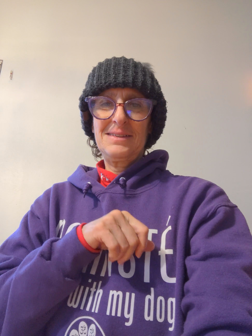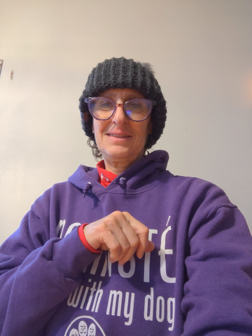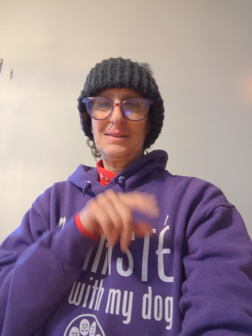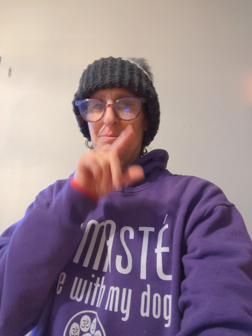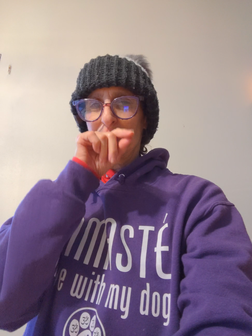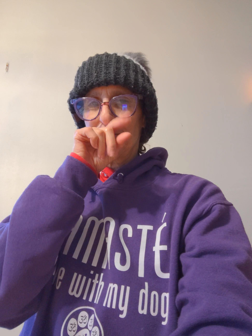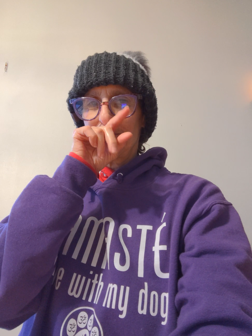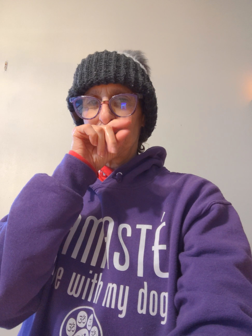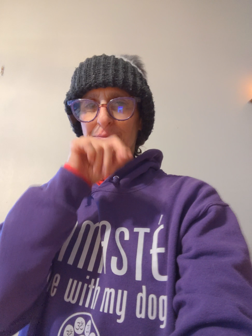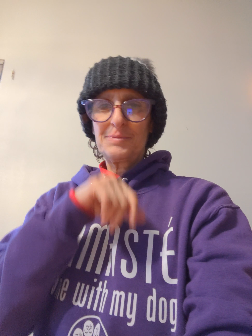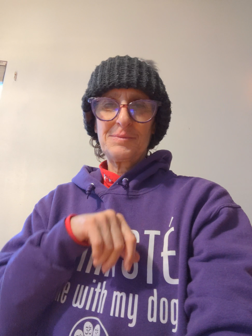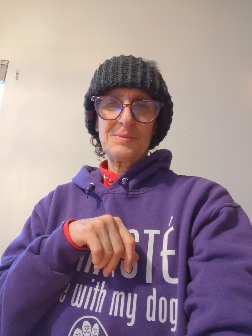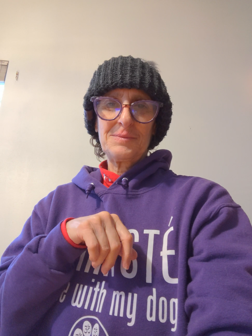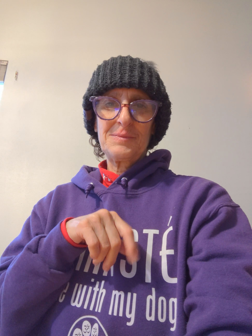bird